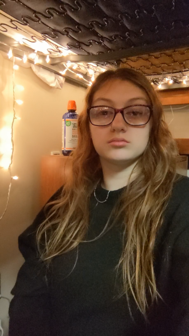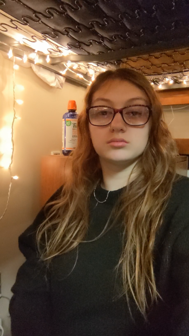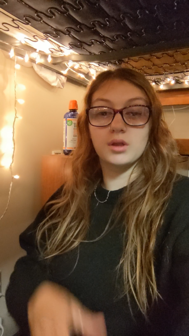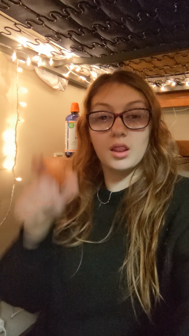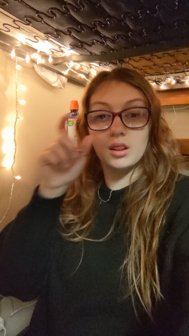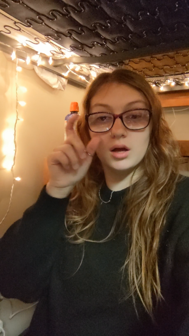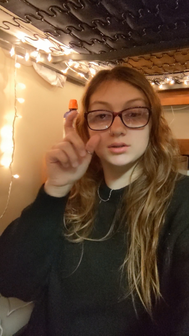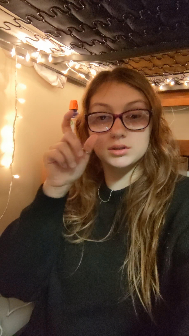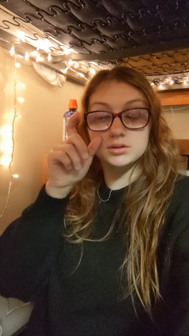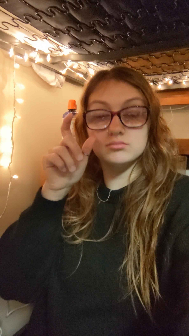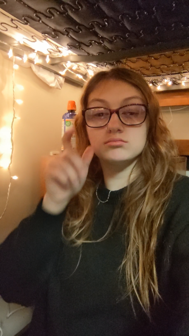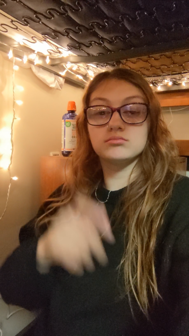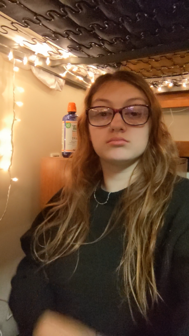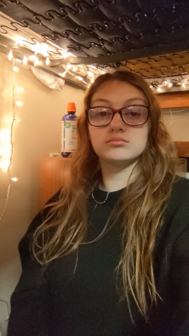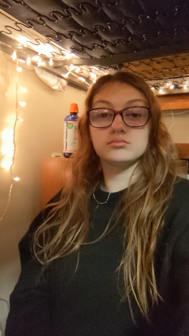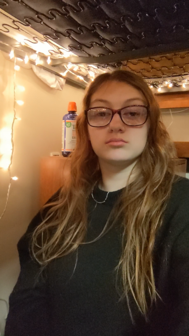glasses